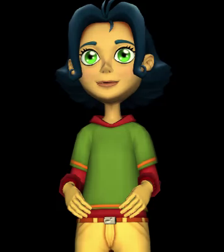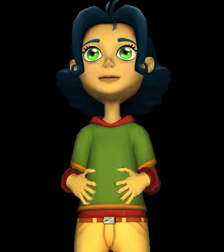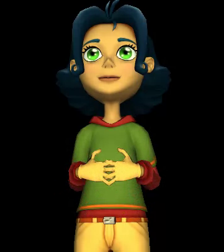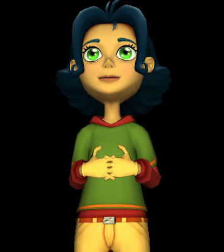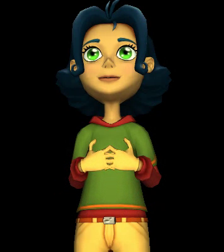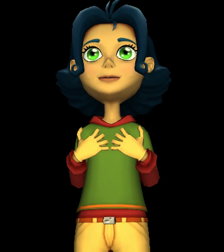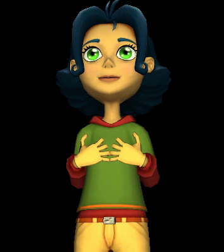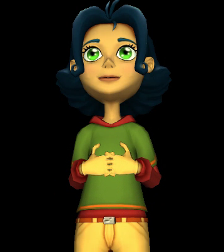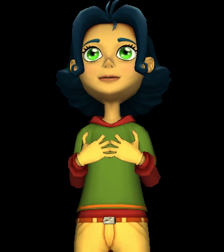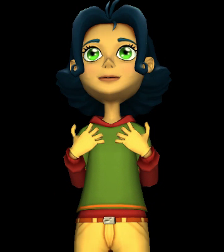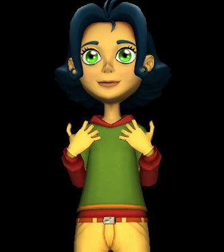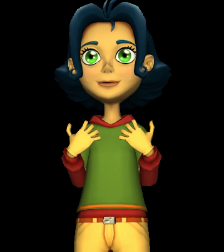غاضب